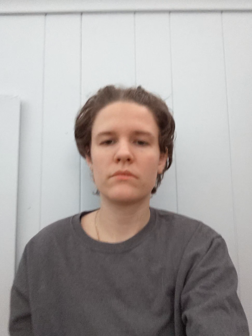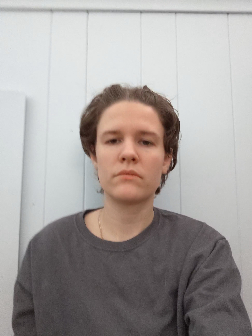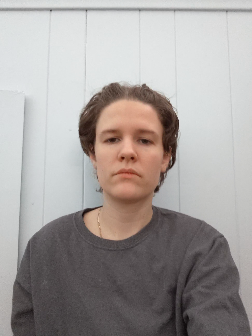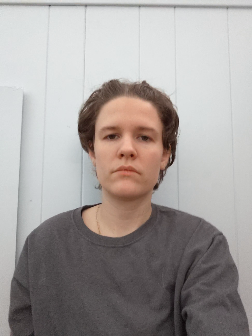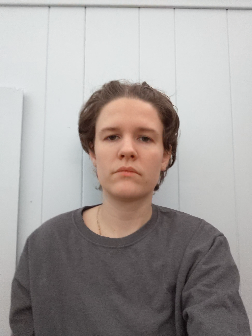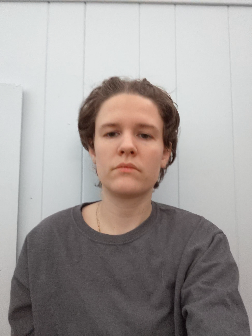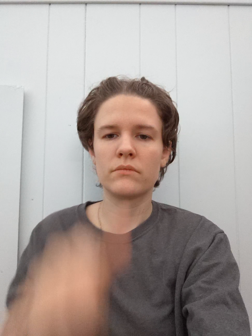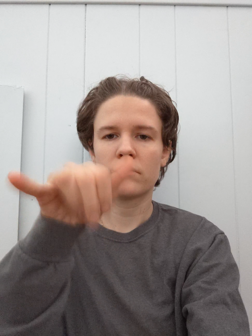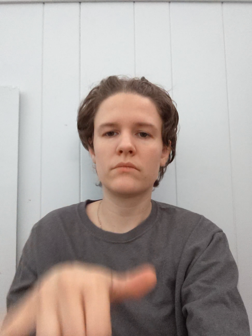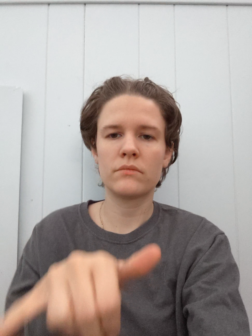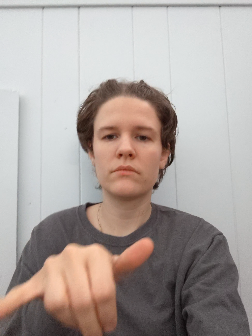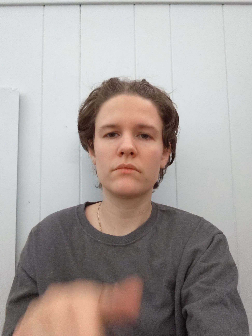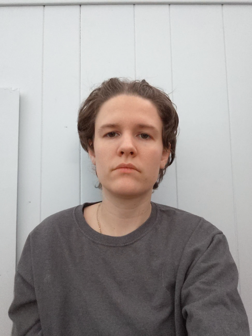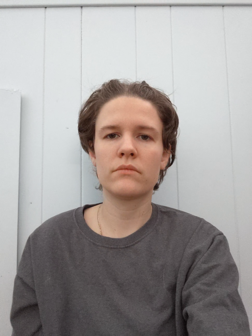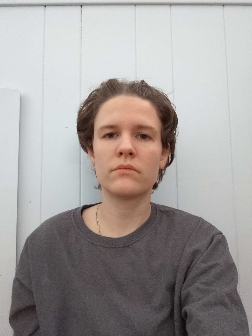stay